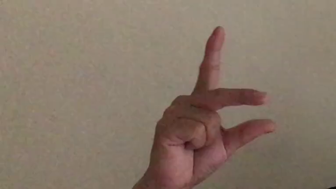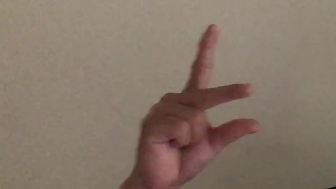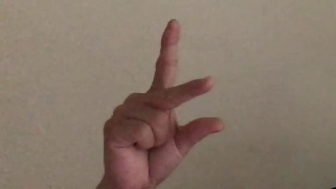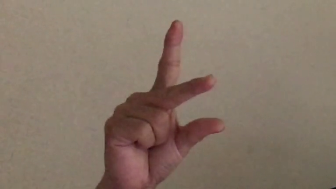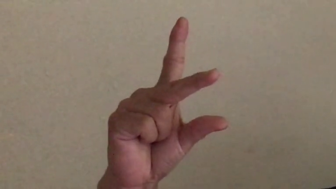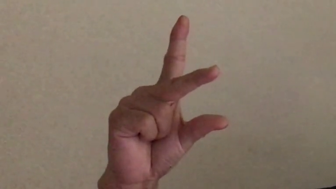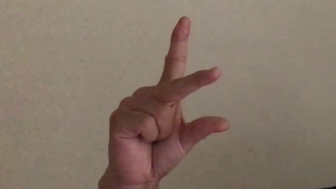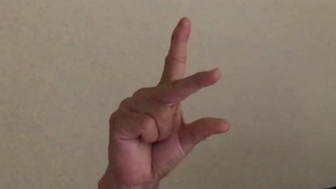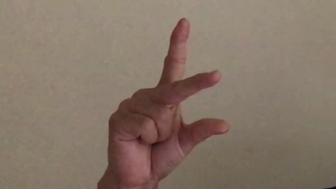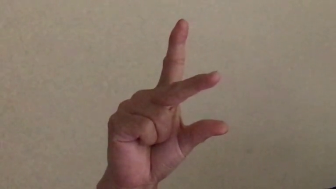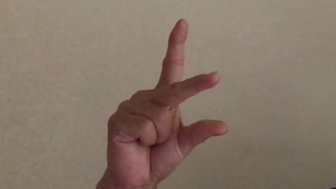त्र